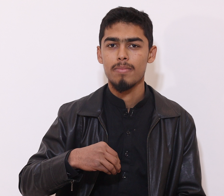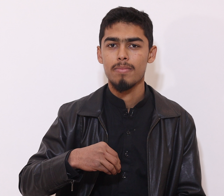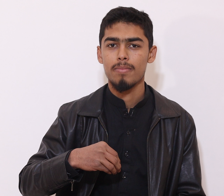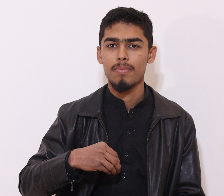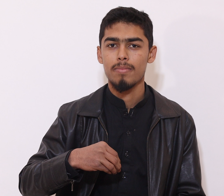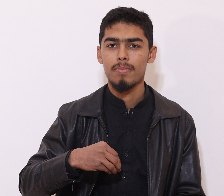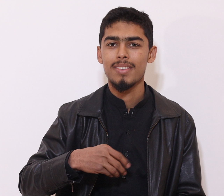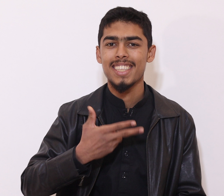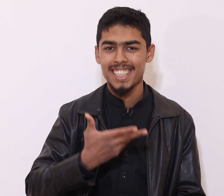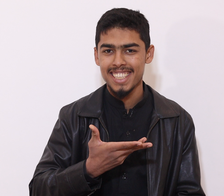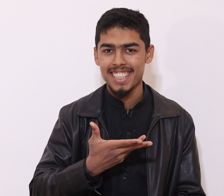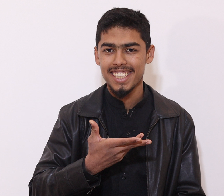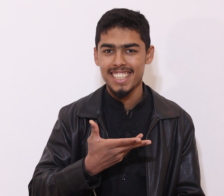glad